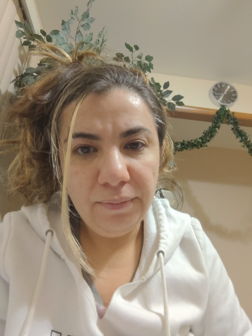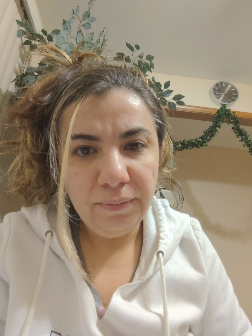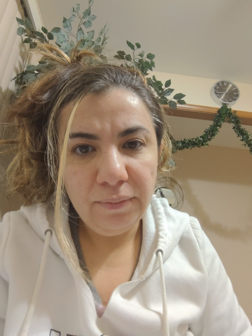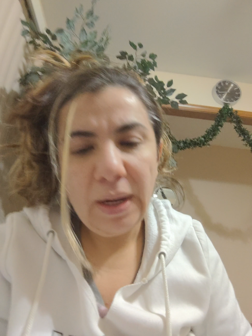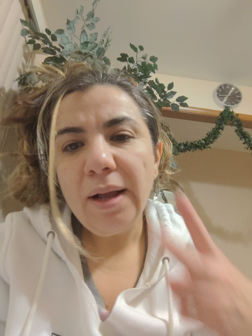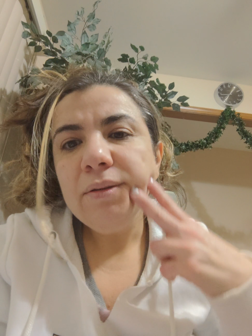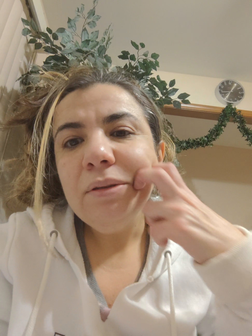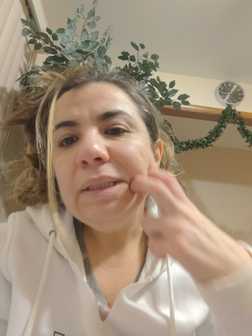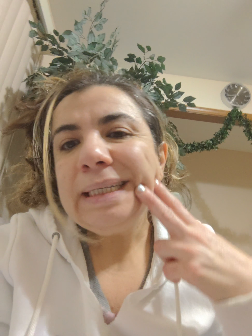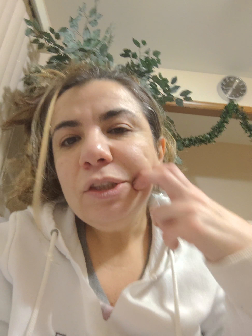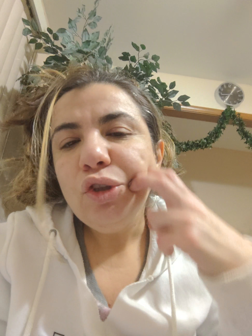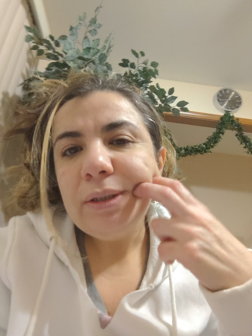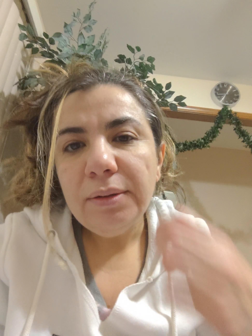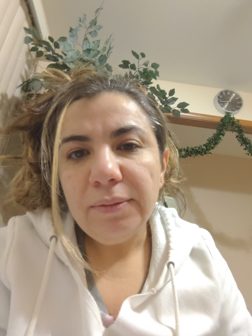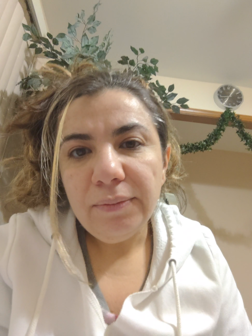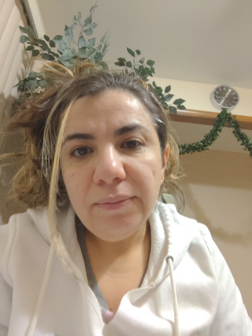gum